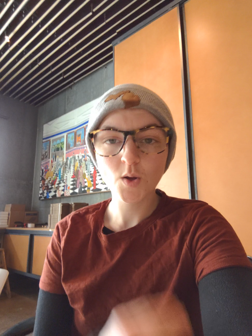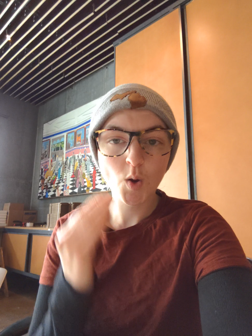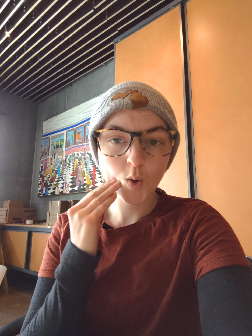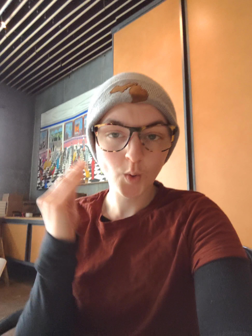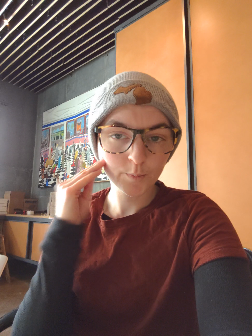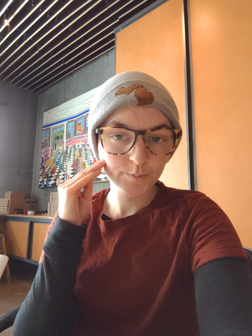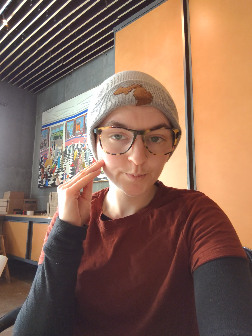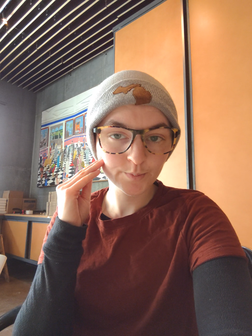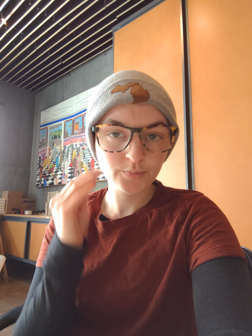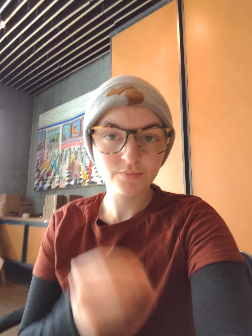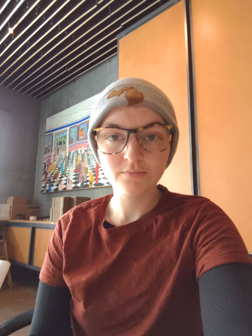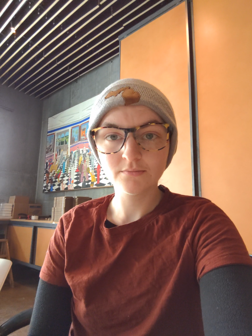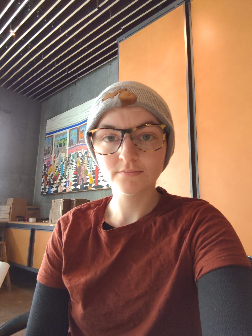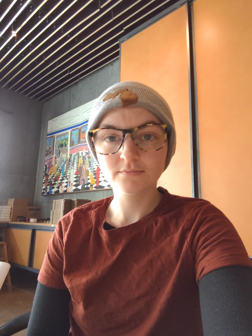home